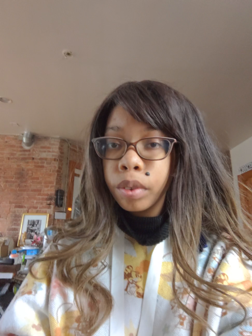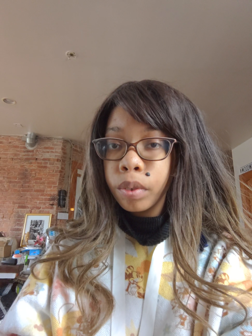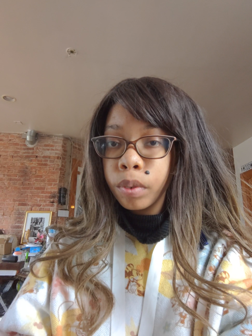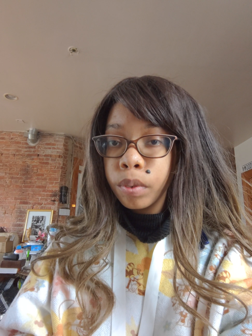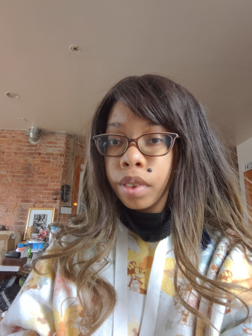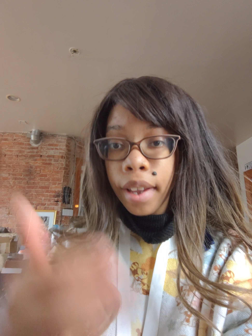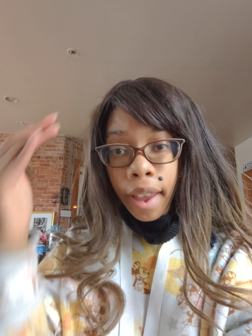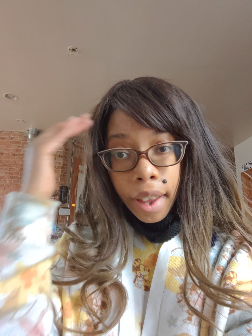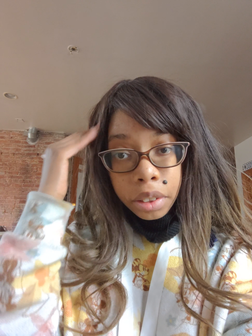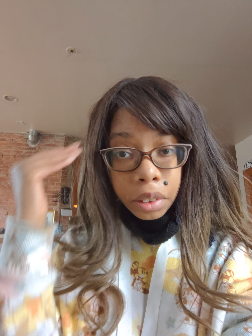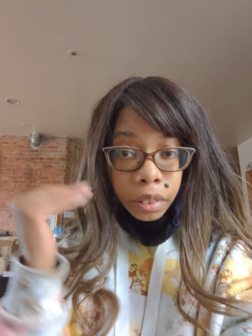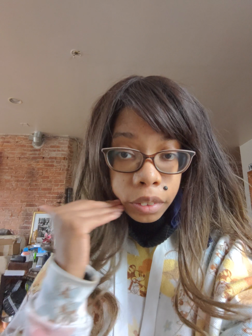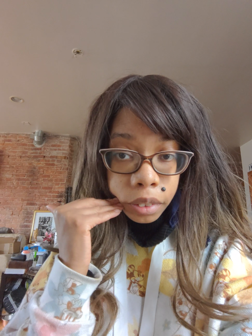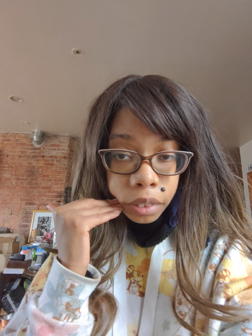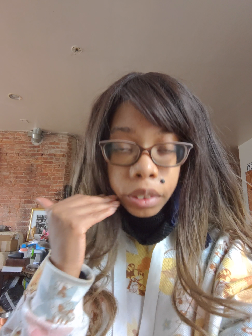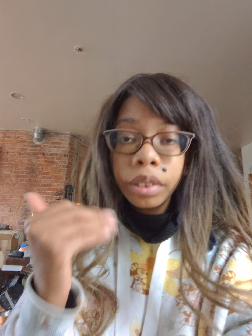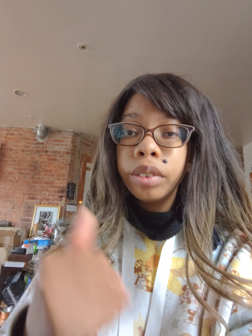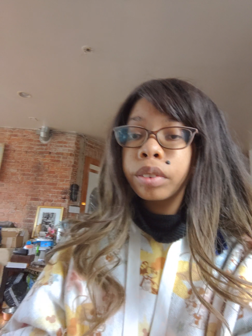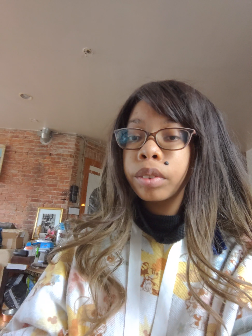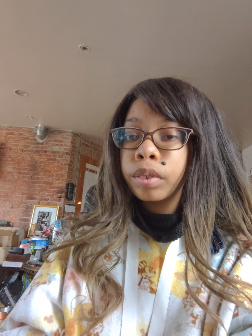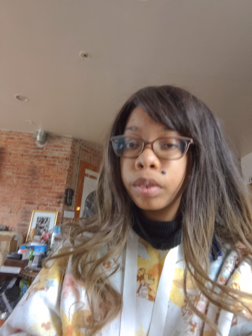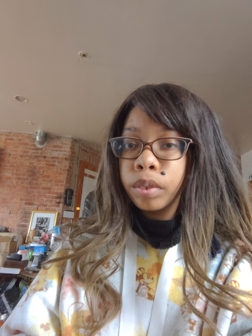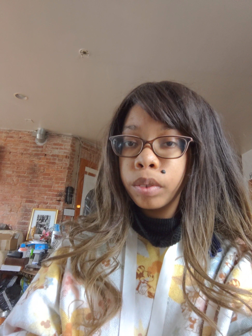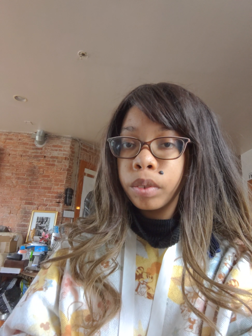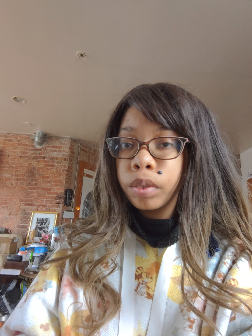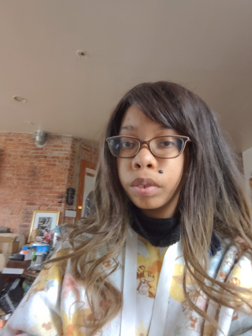head